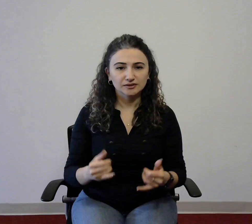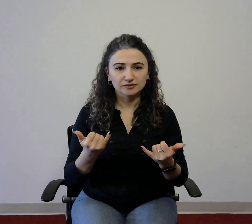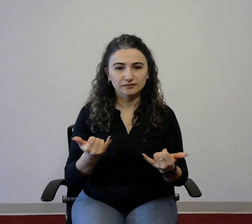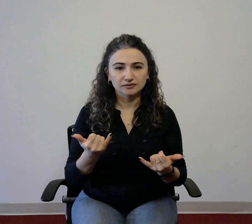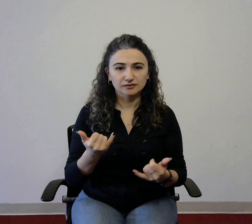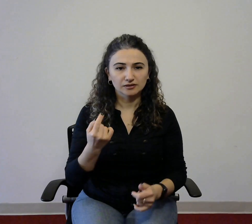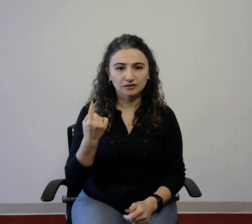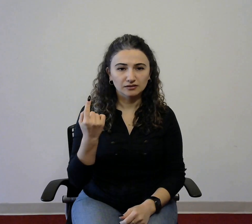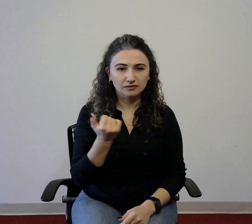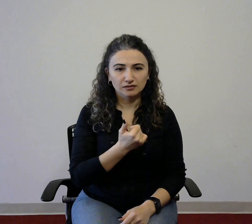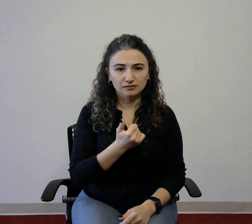bu həftə